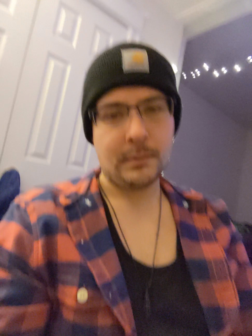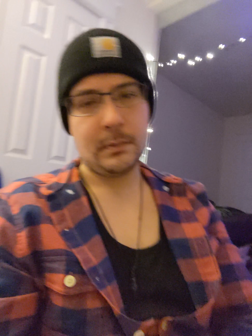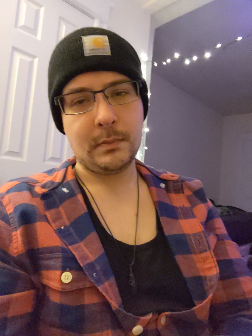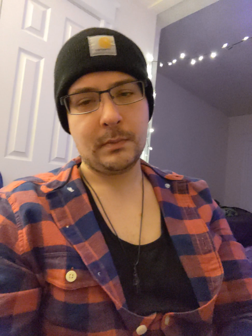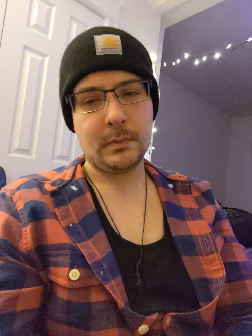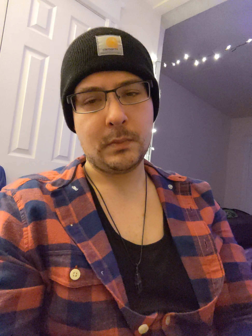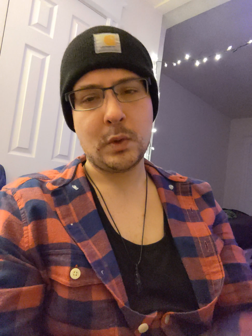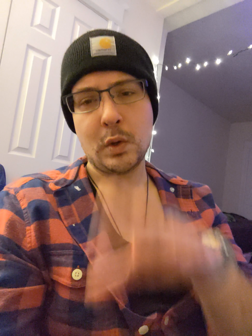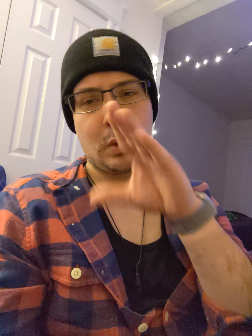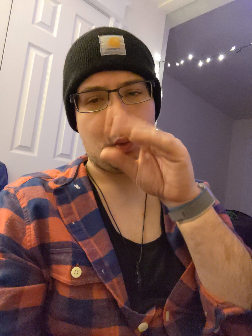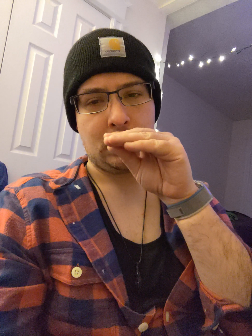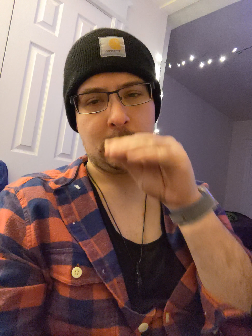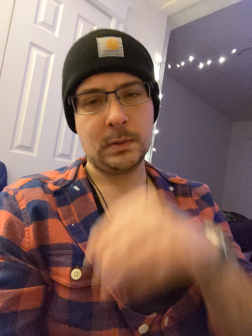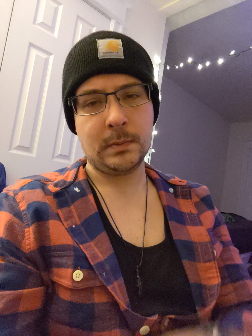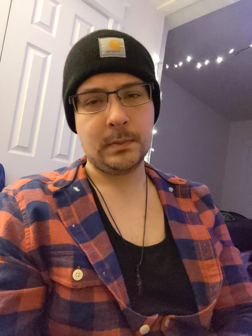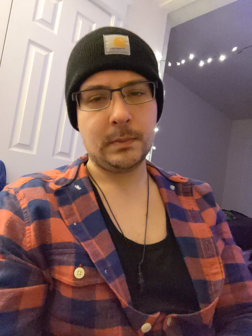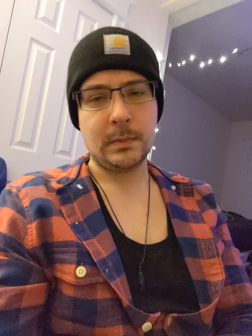goose